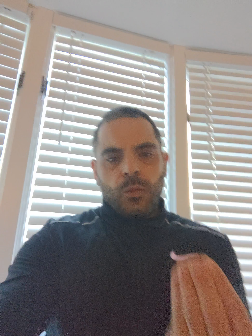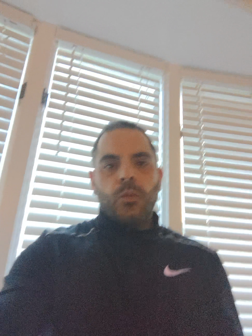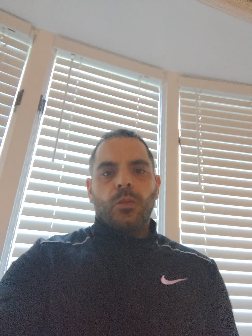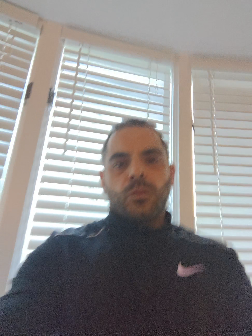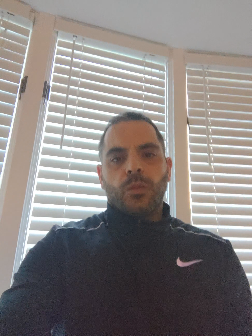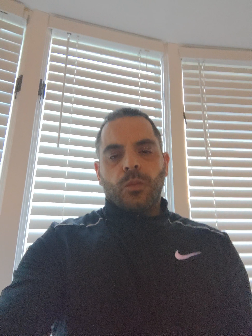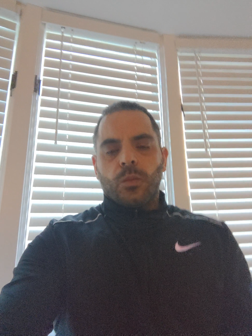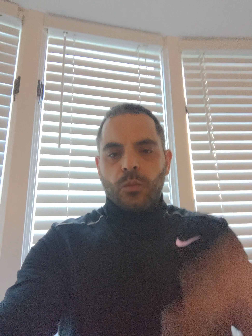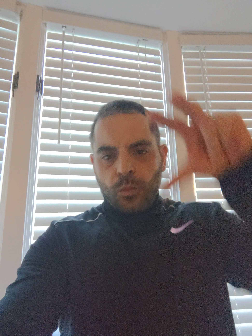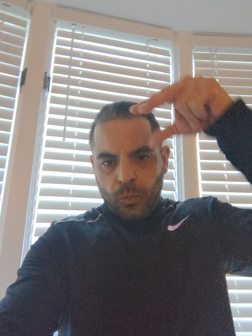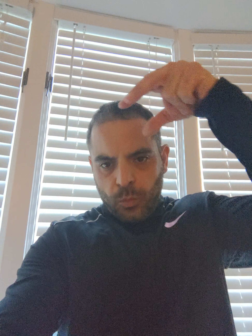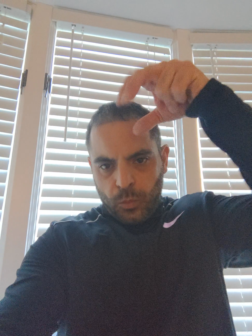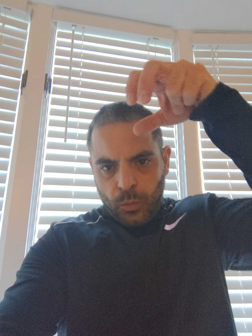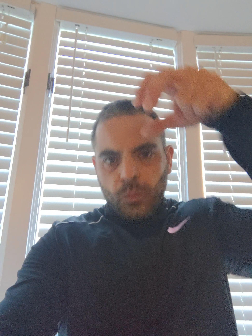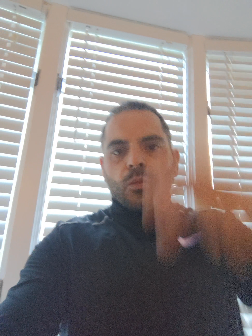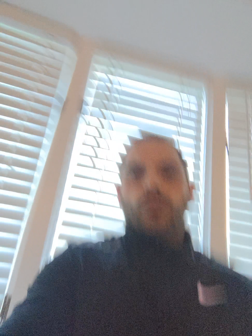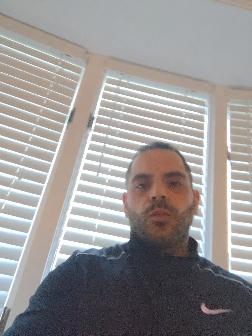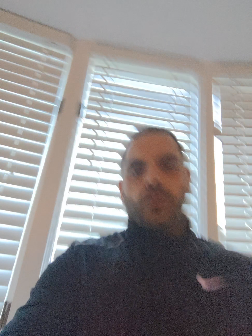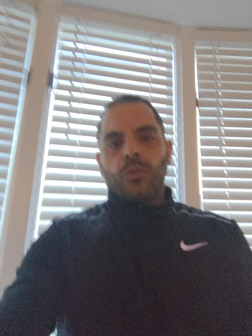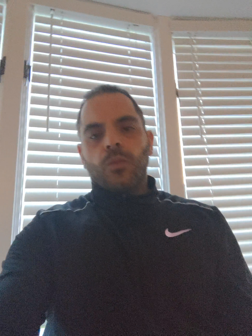helicopter